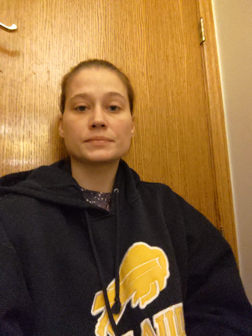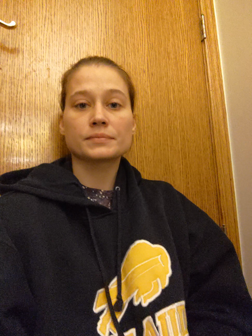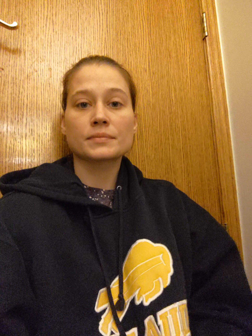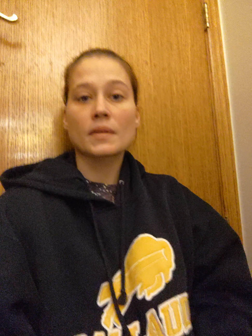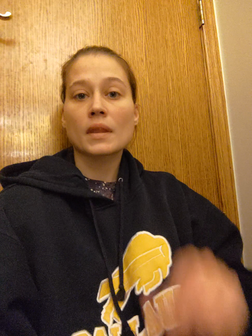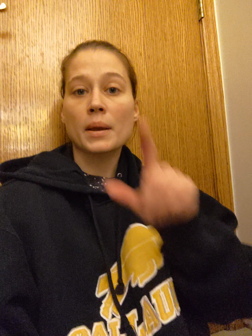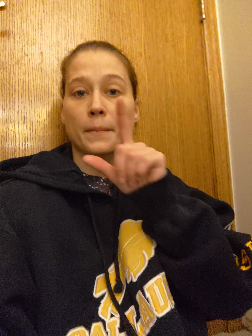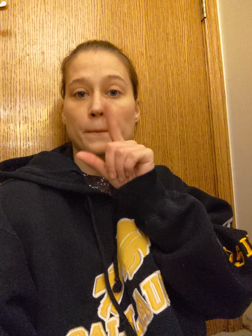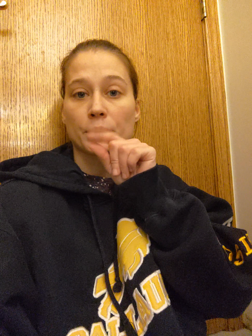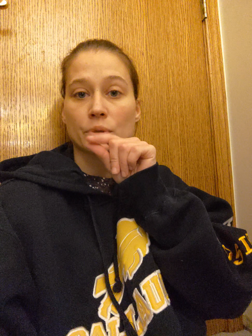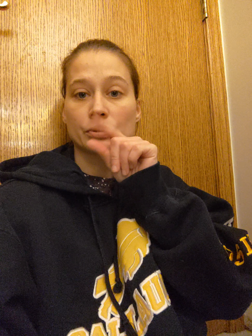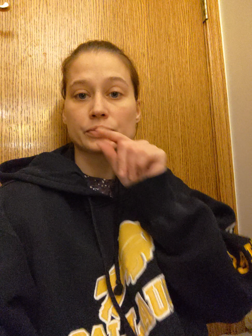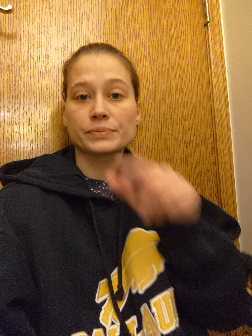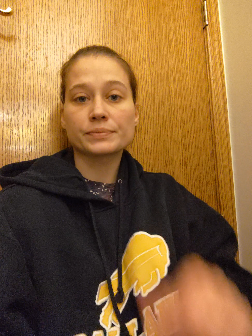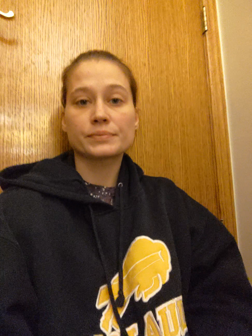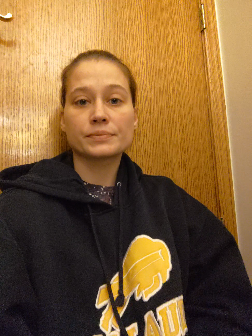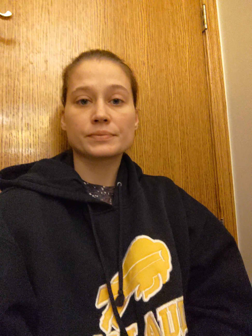bird